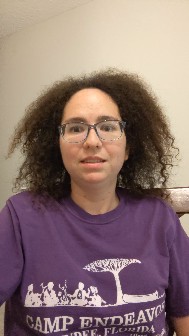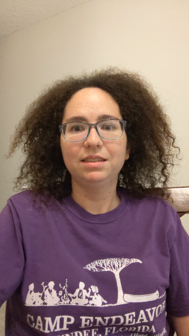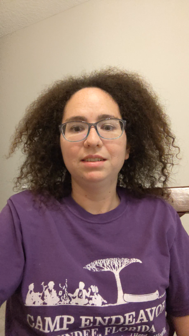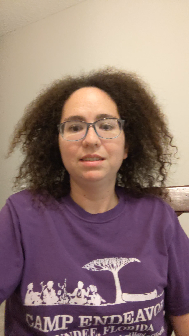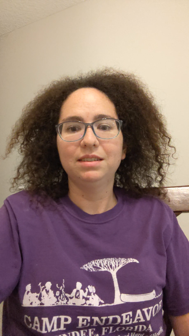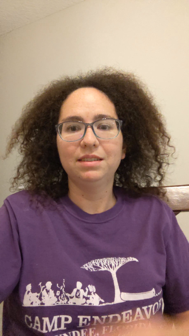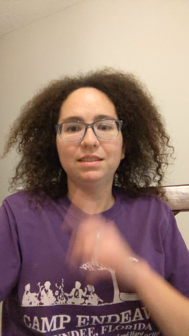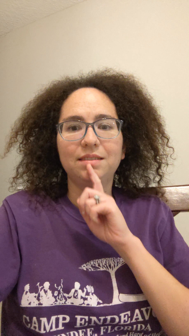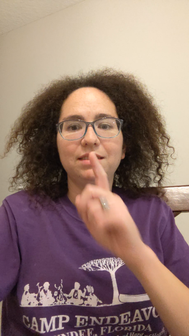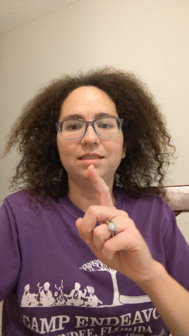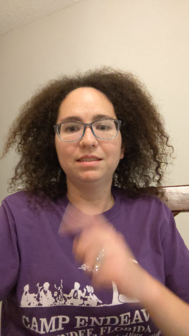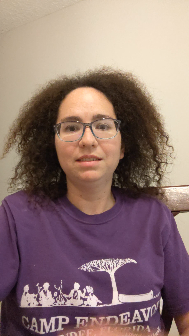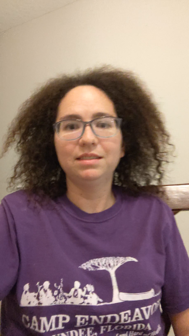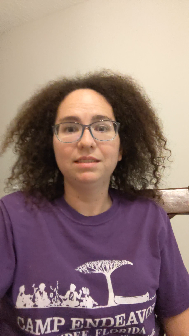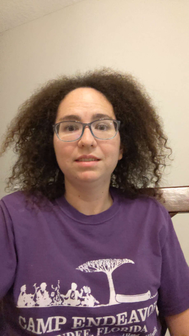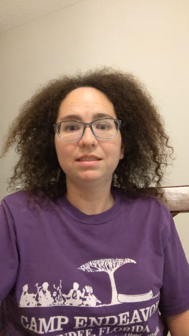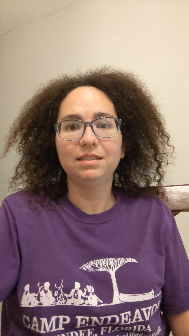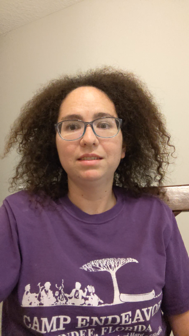is